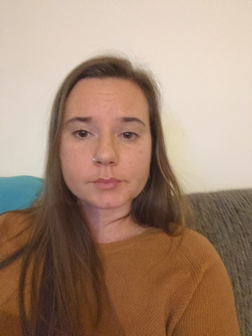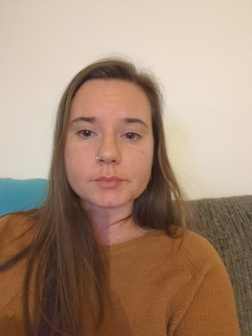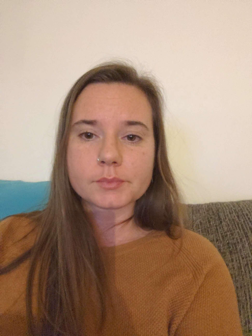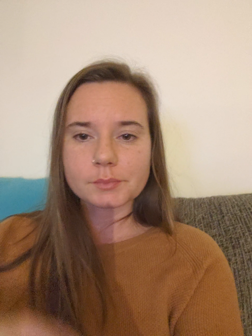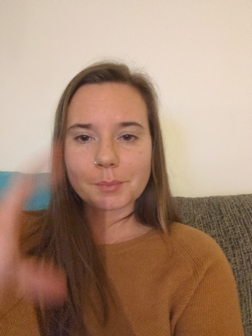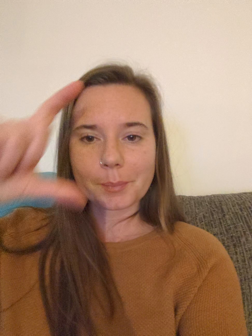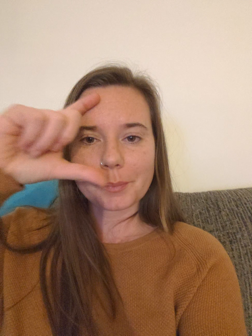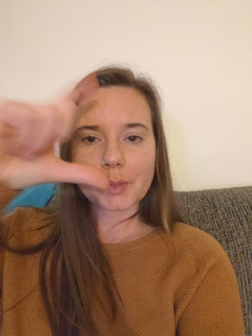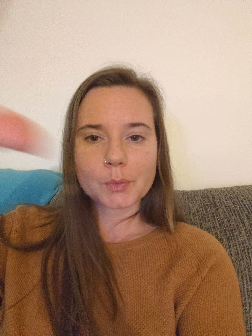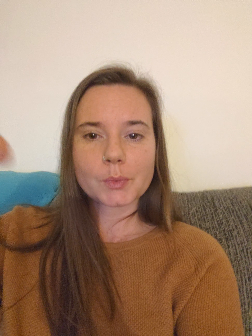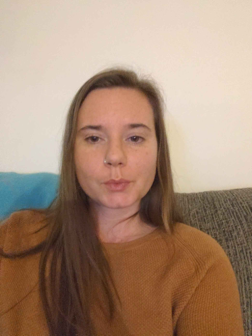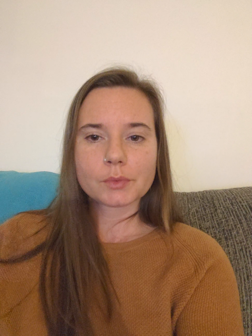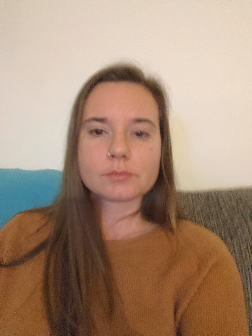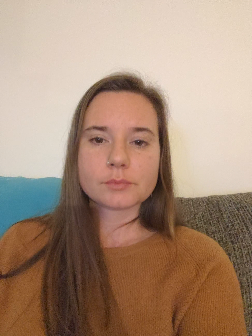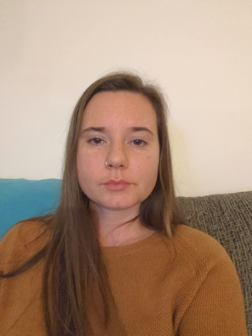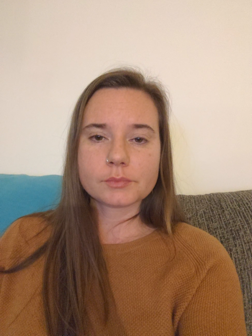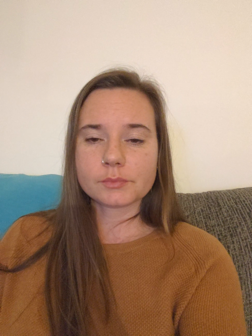moon